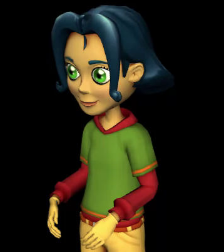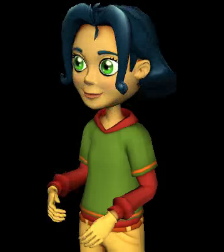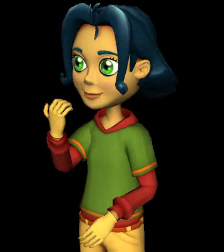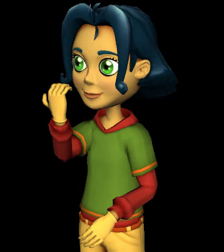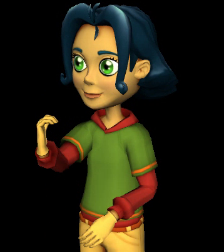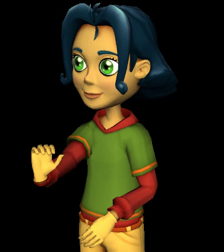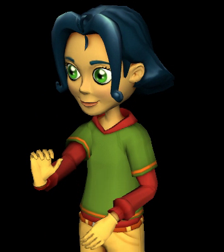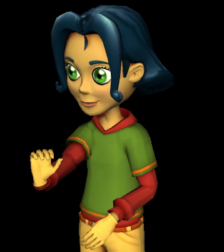حار